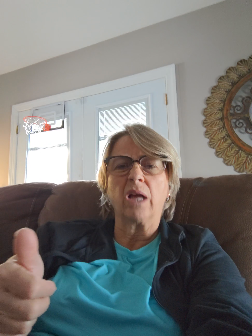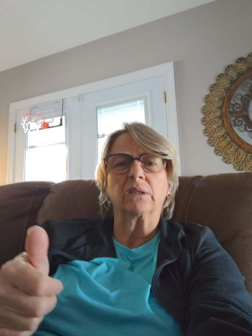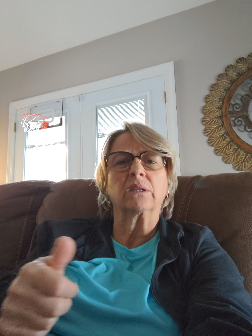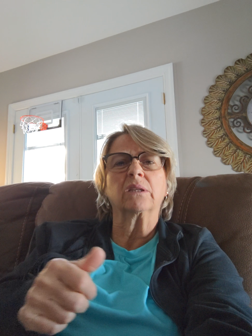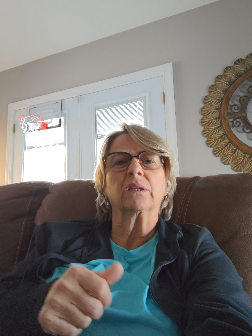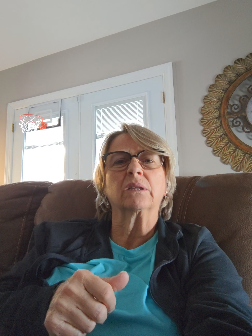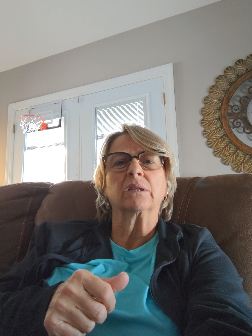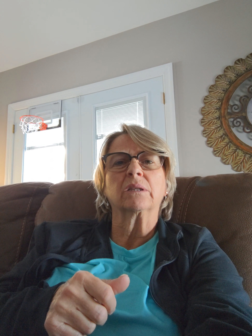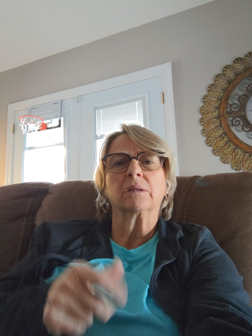not